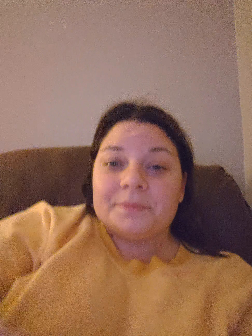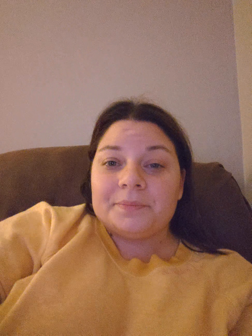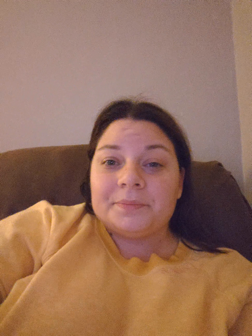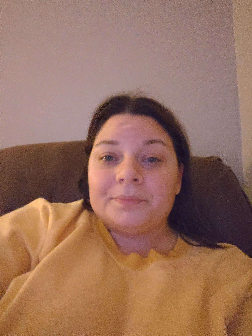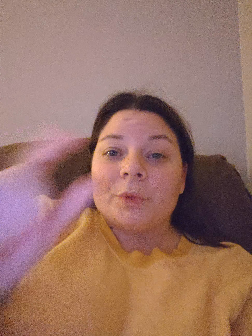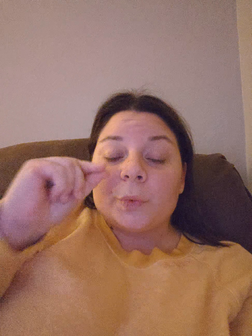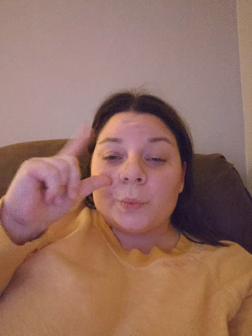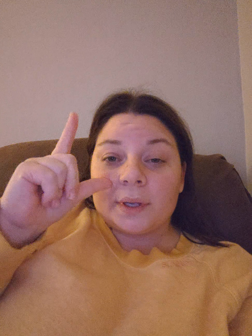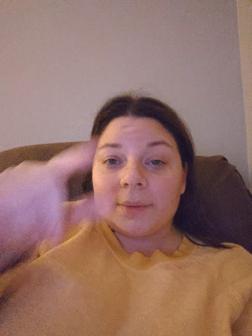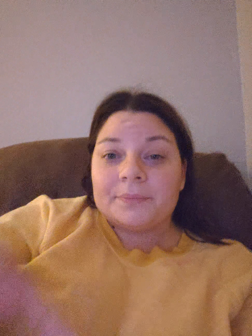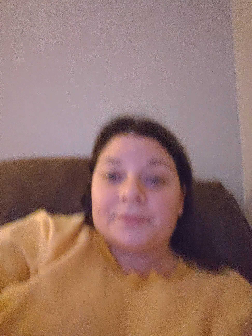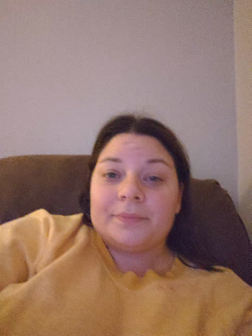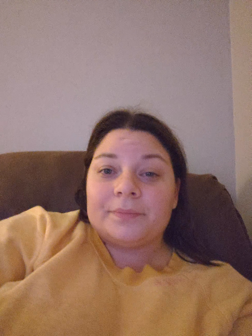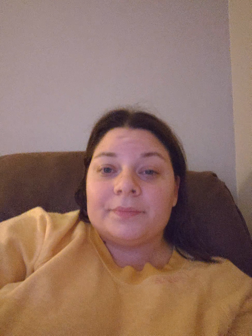wake